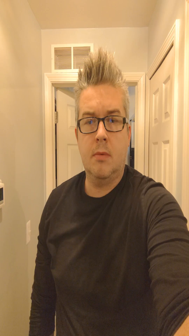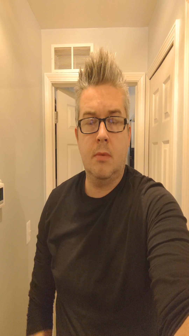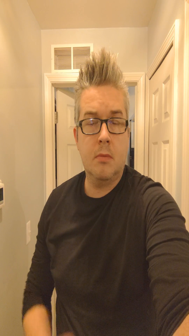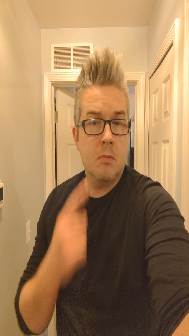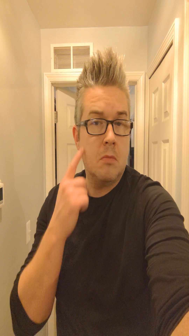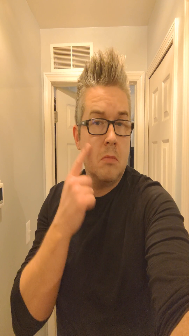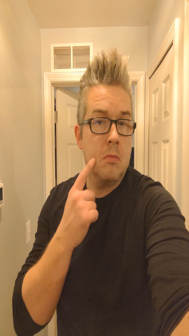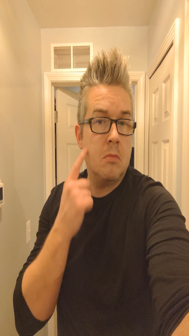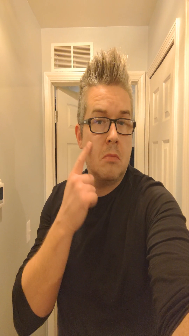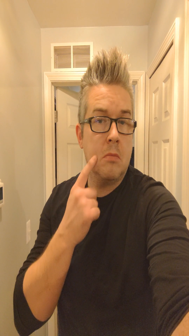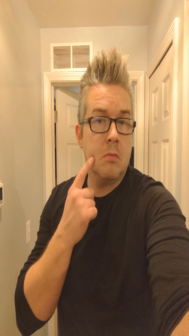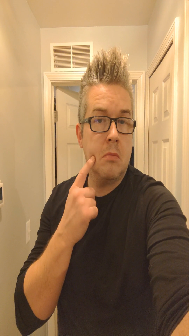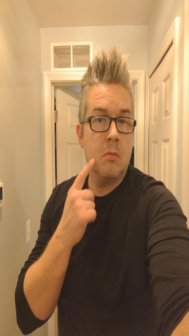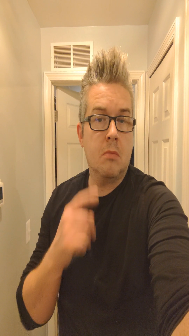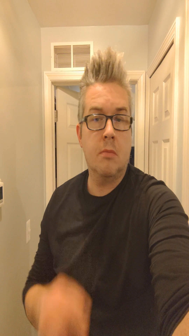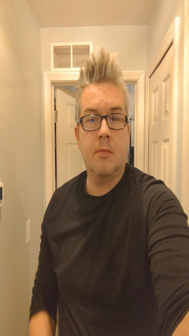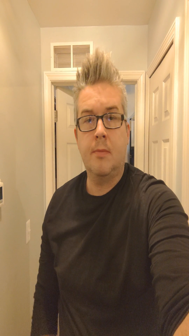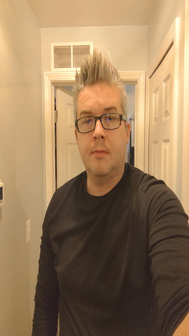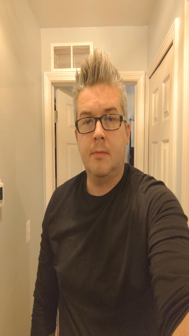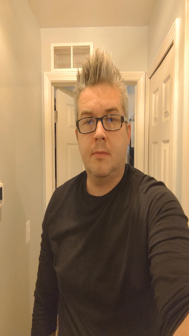cheek